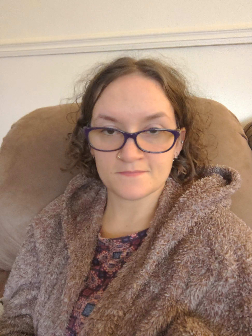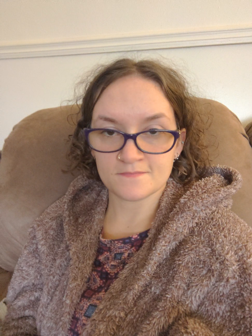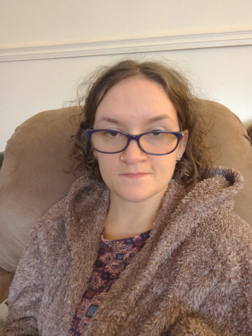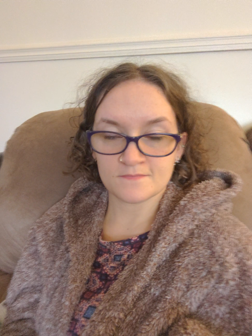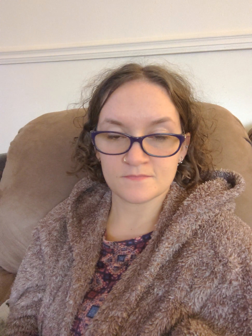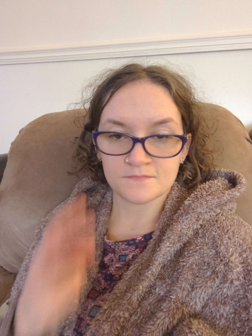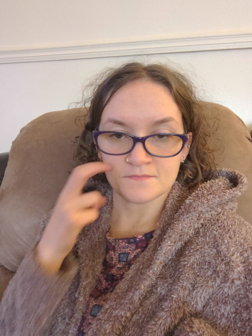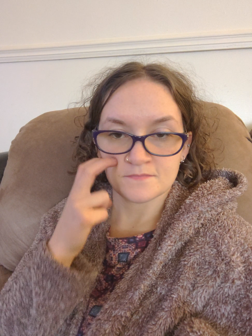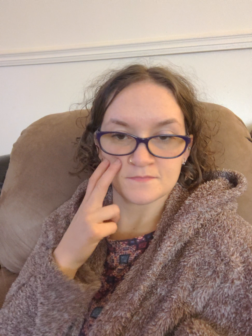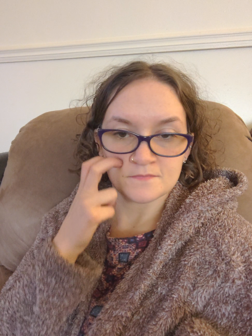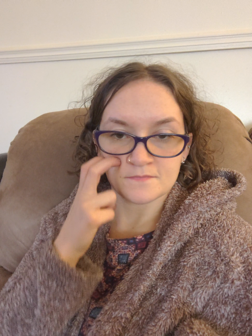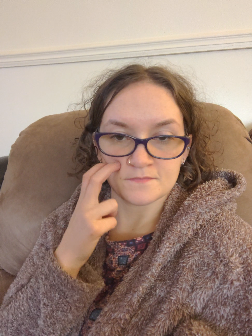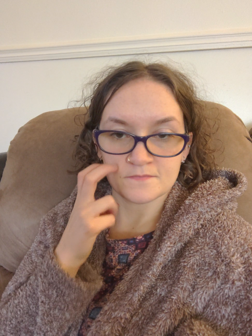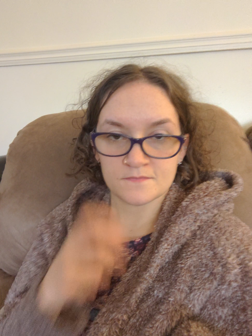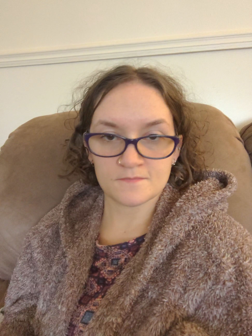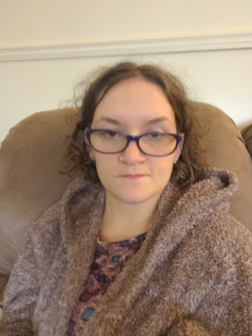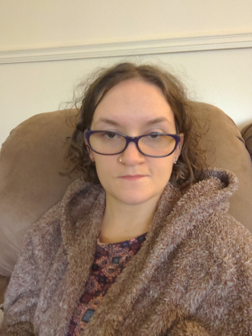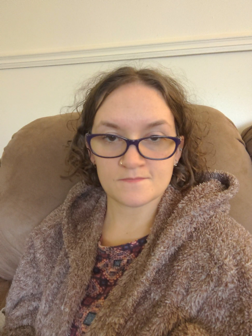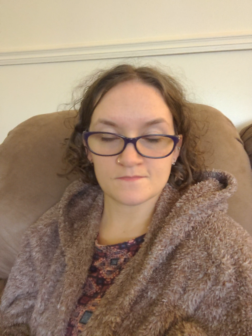gum